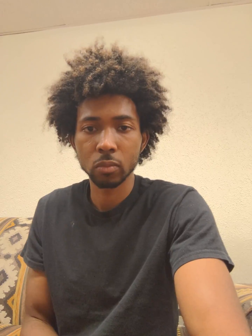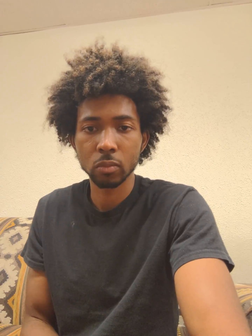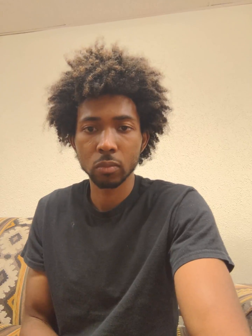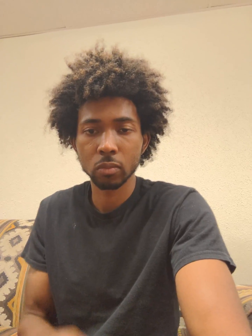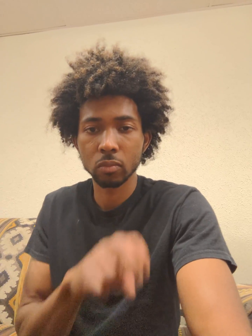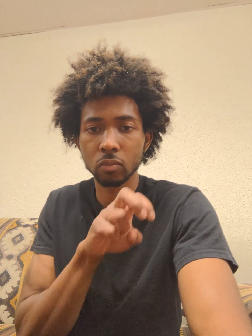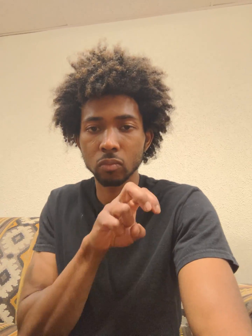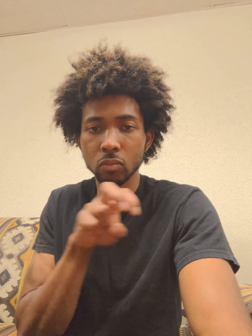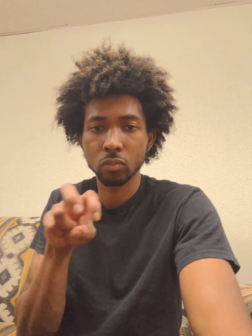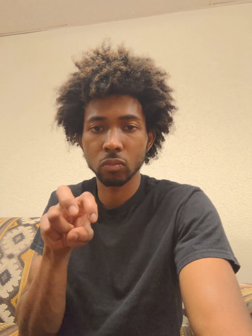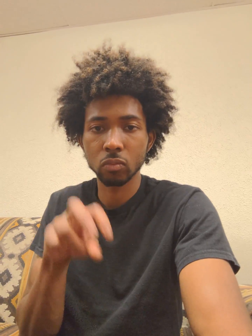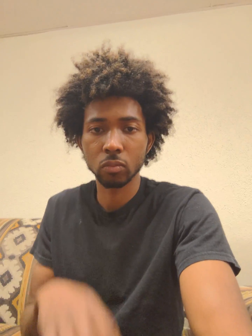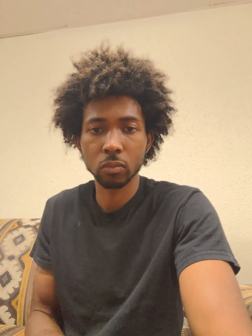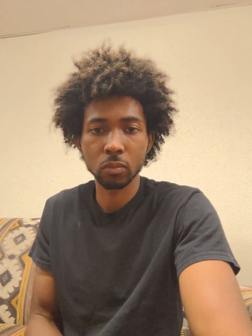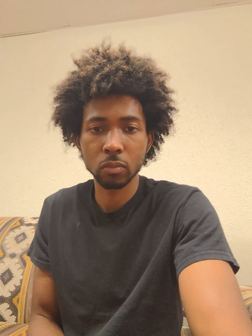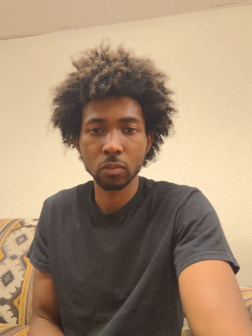porch